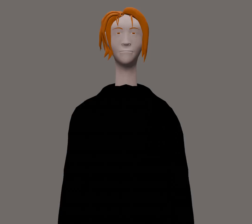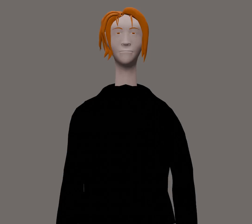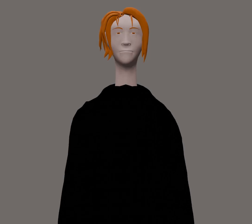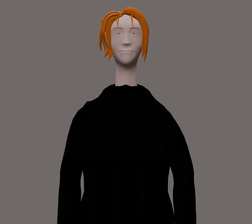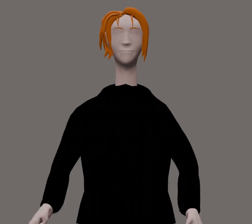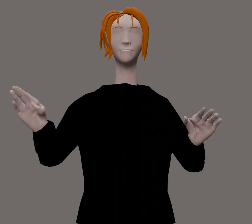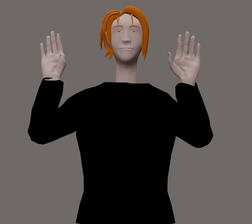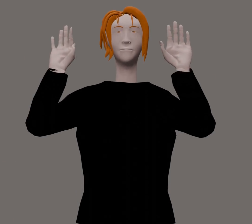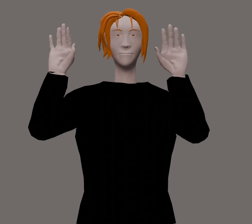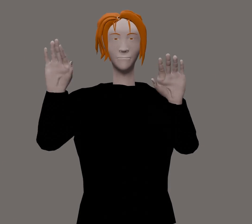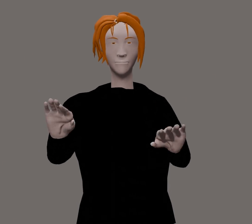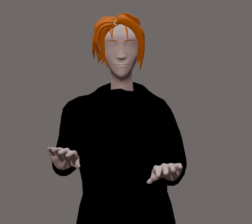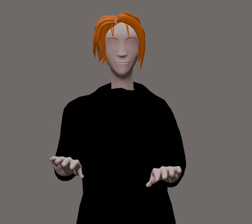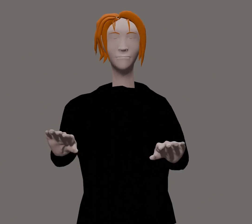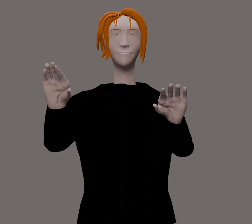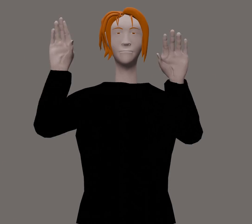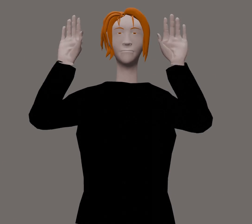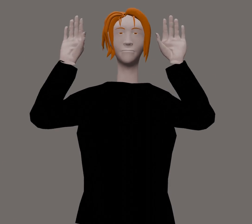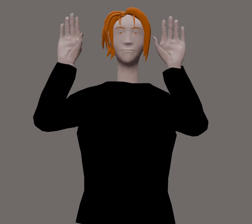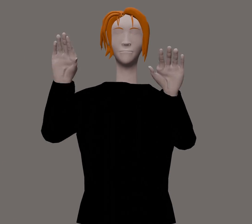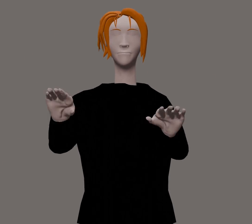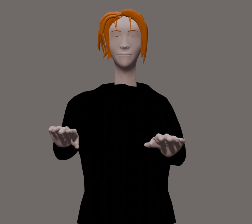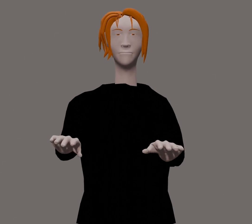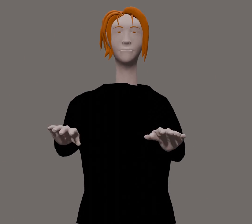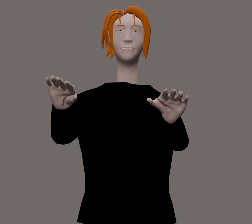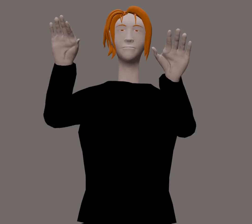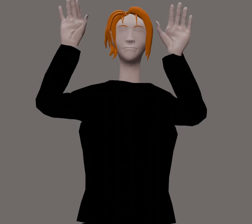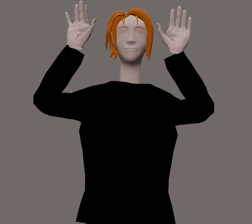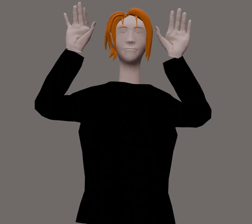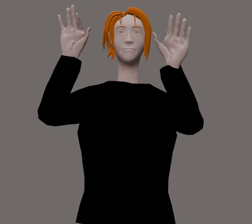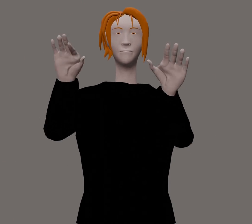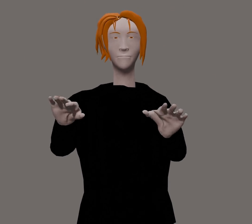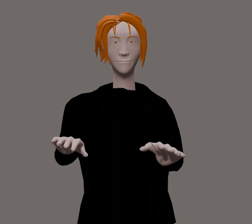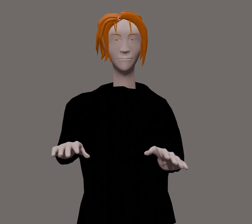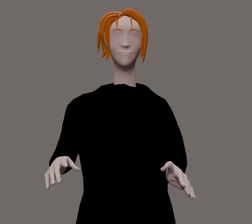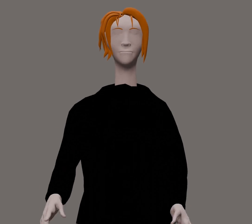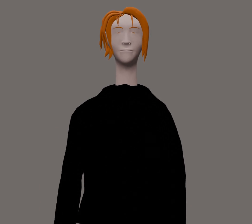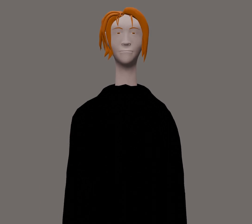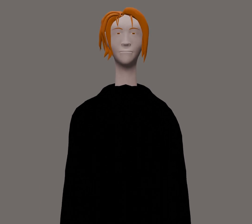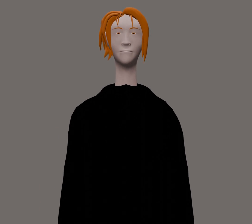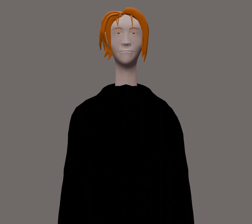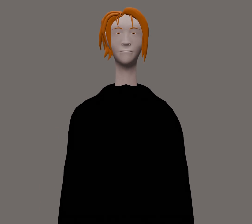Bow Salute Down